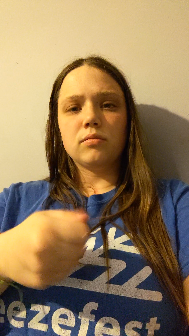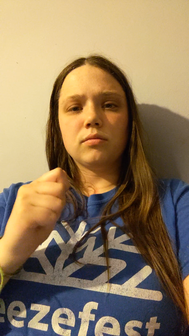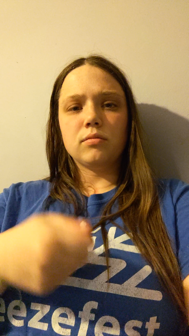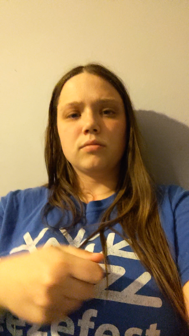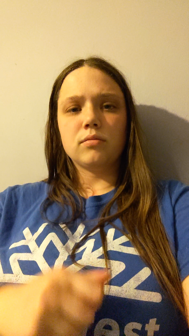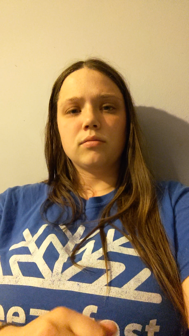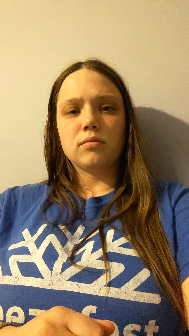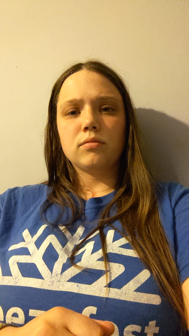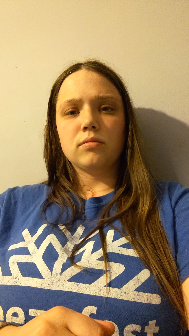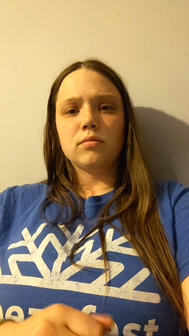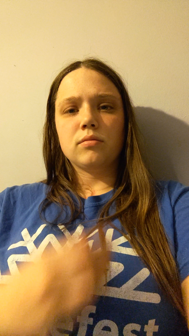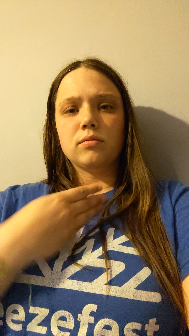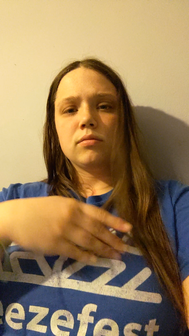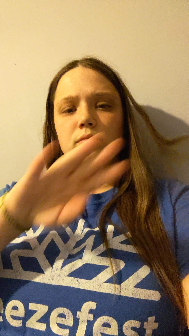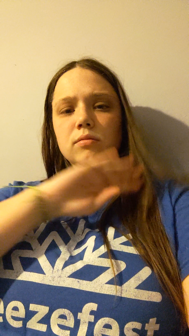scarf